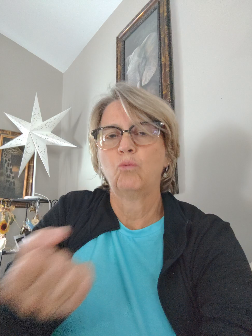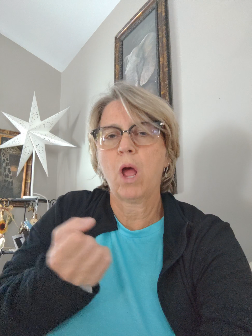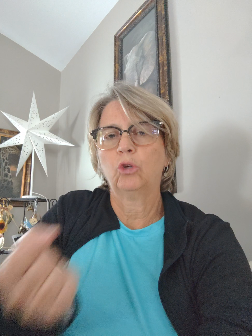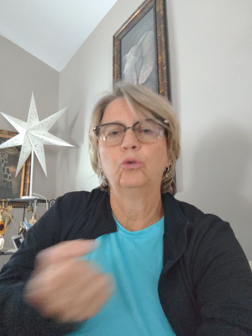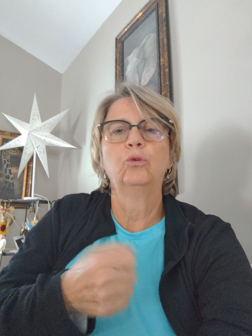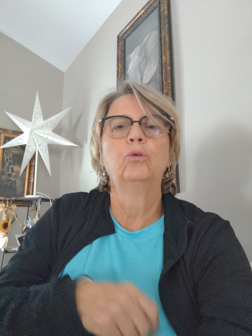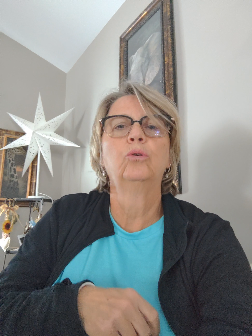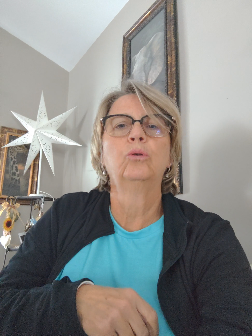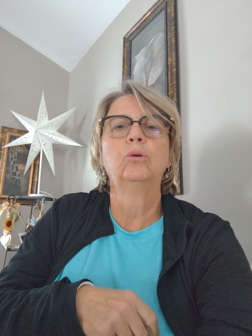drawer